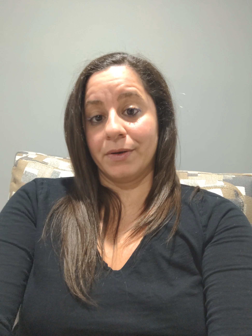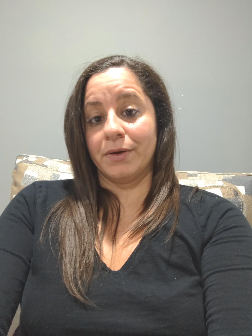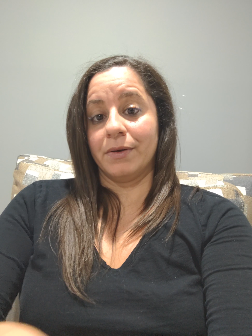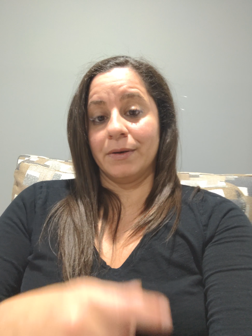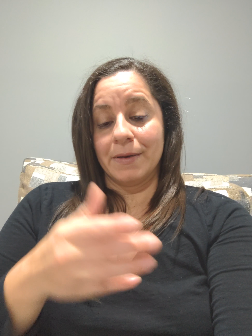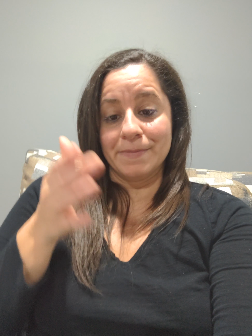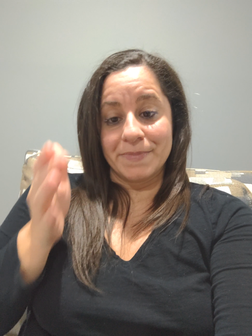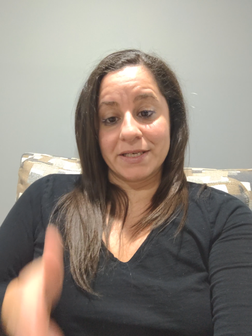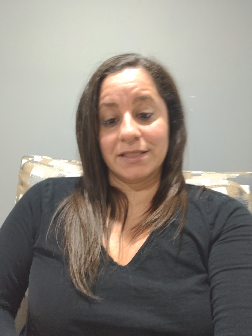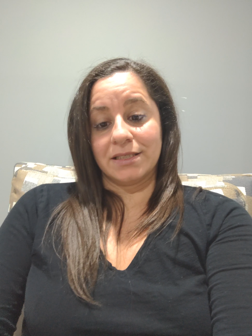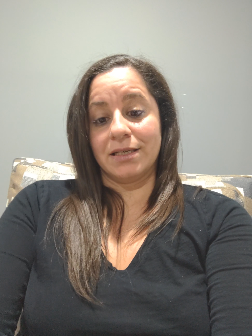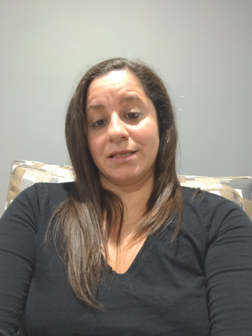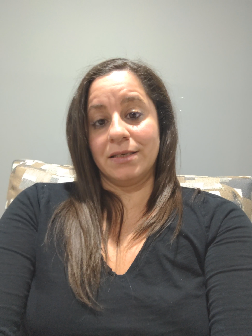beside